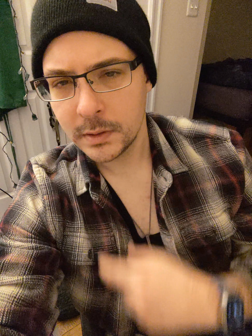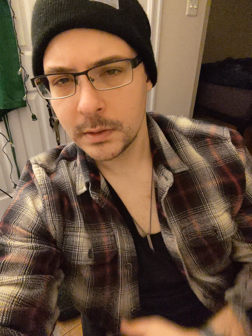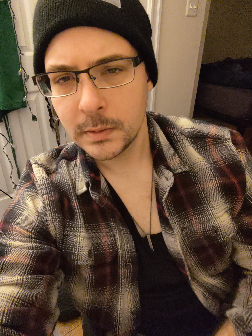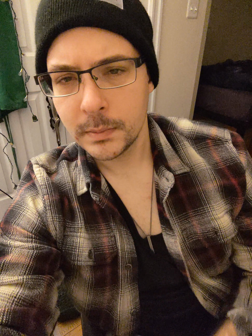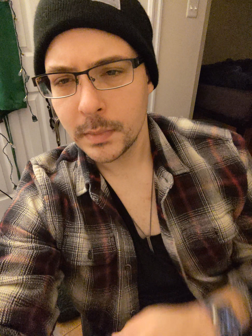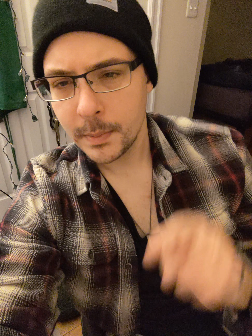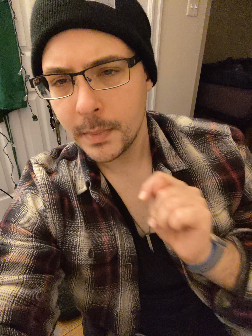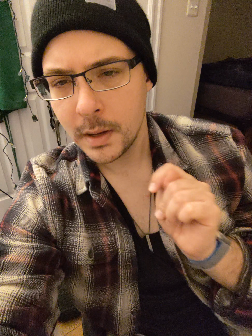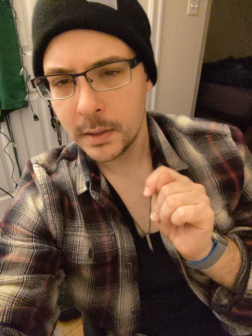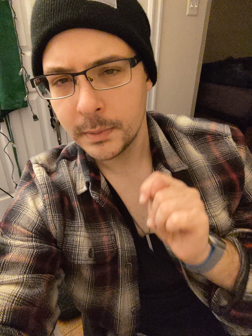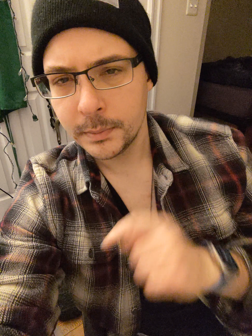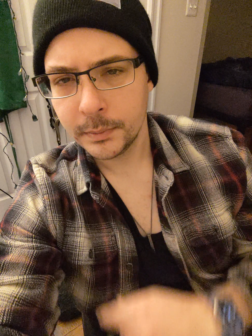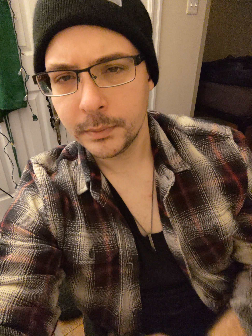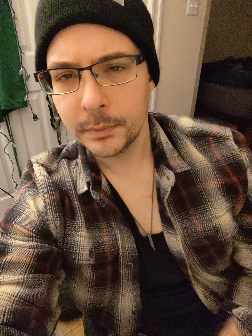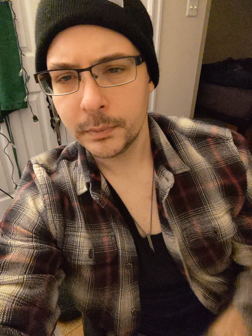potty